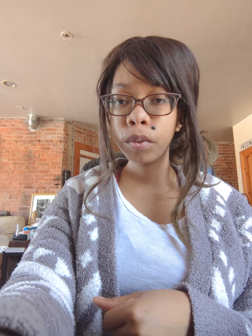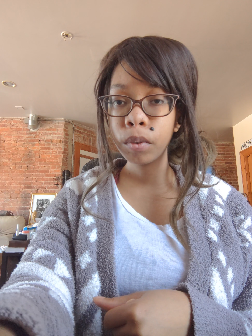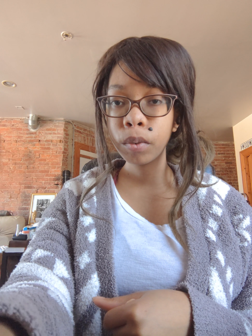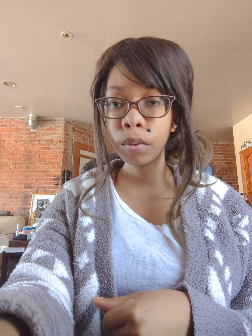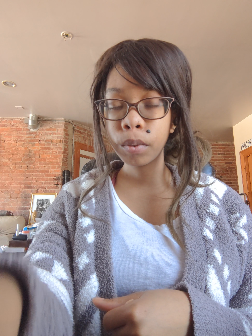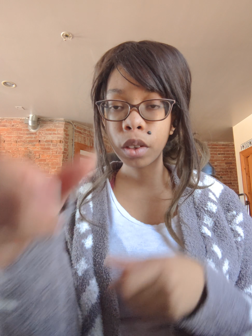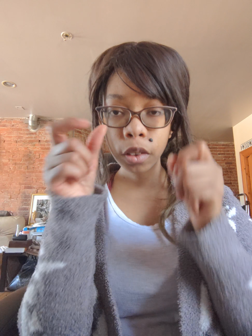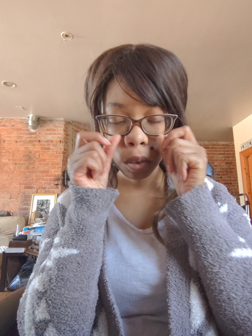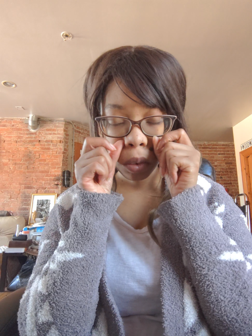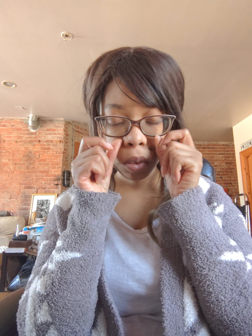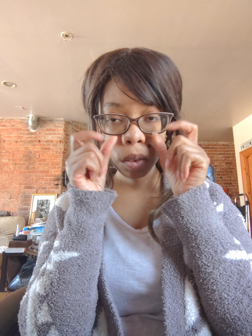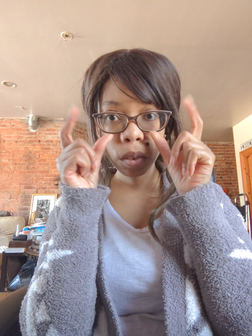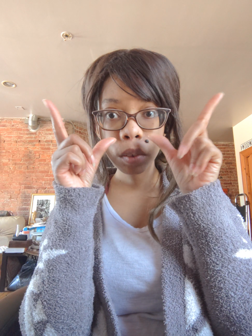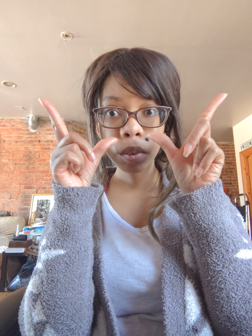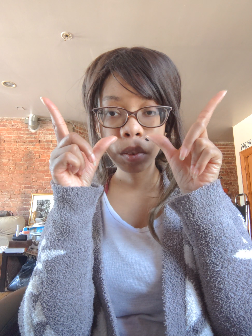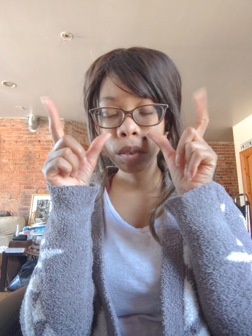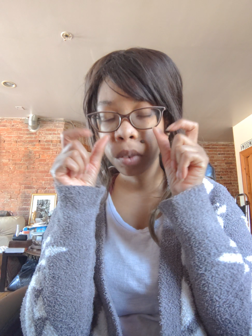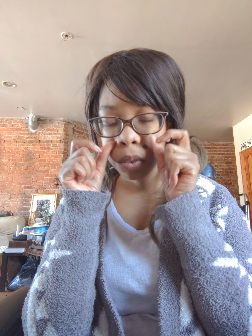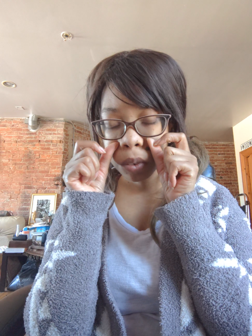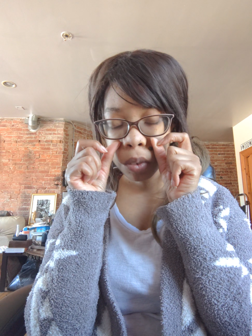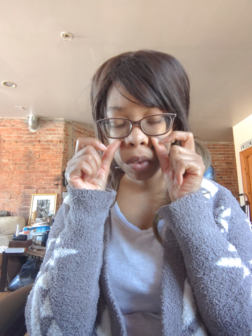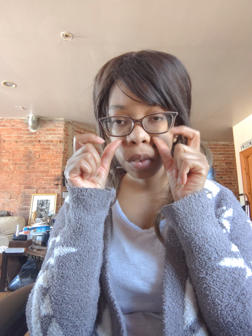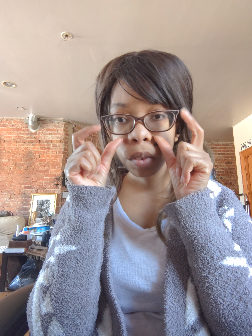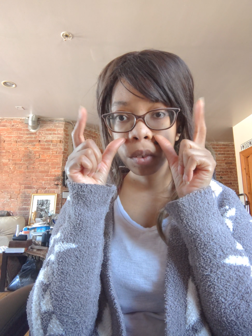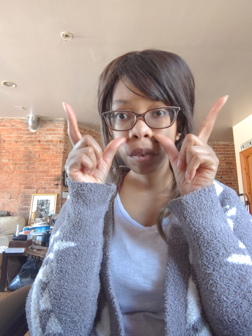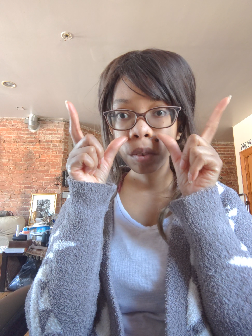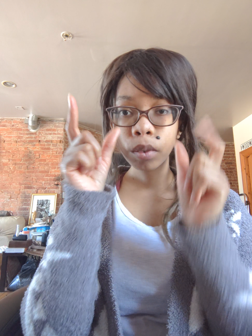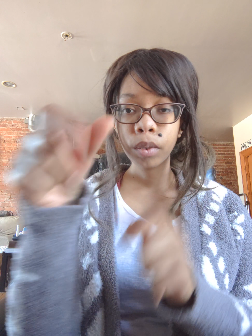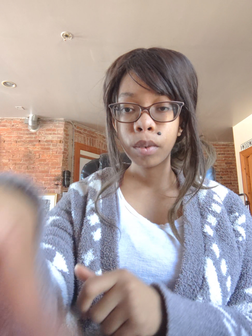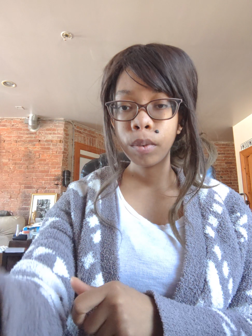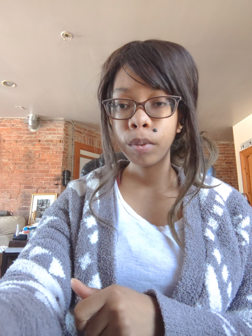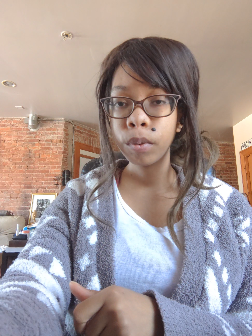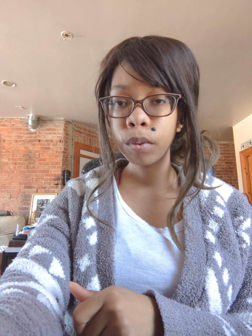wake